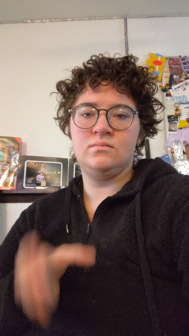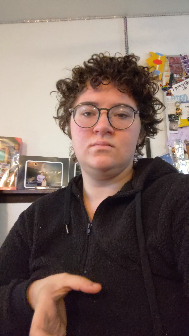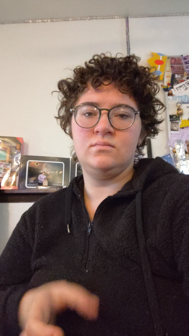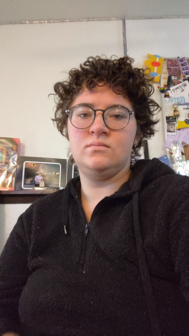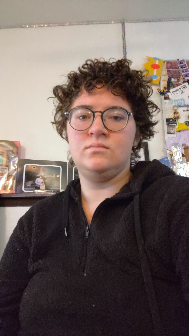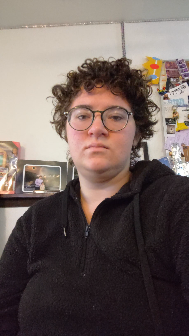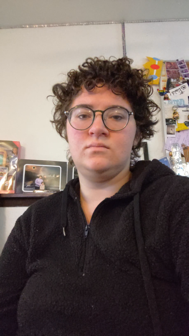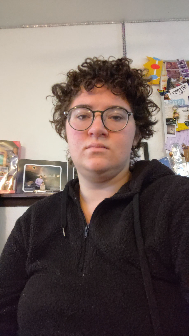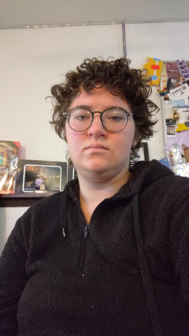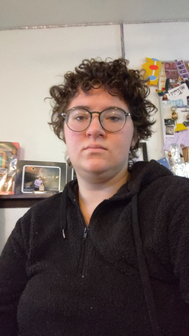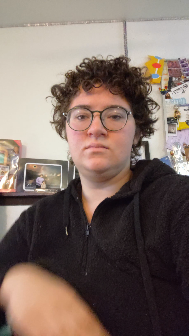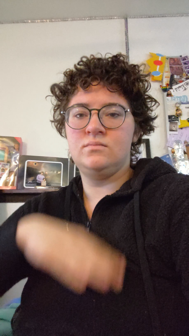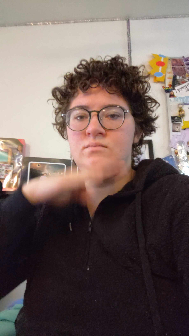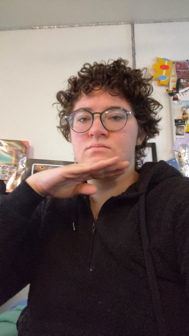full